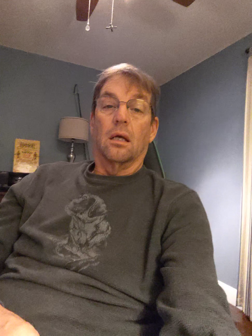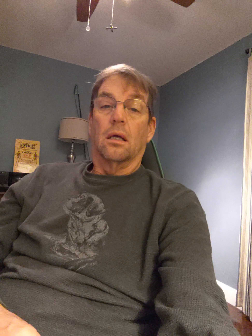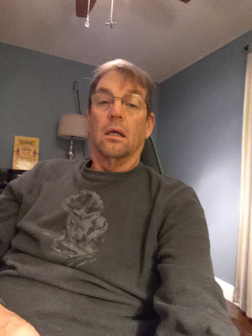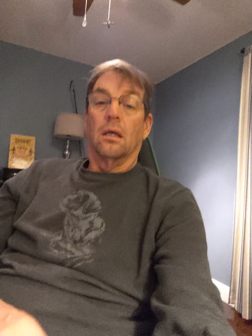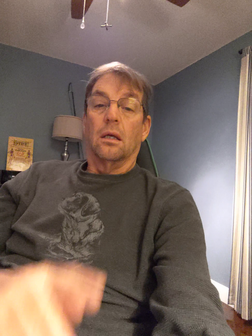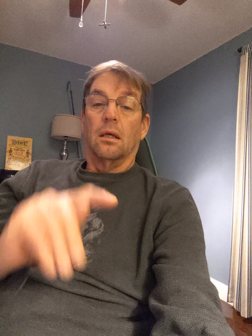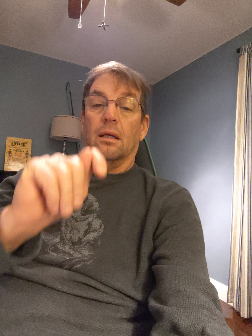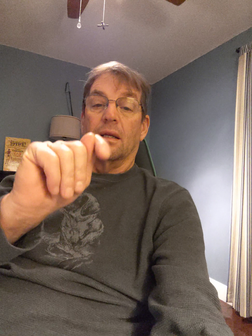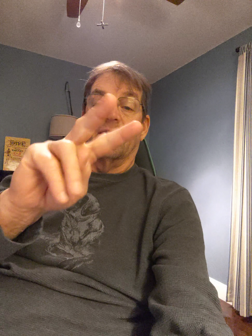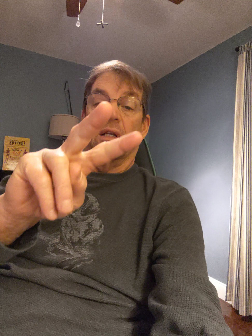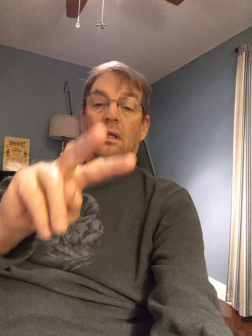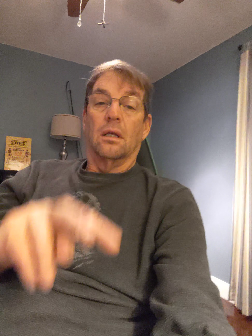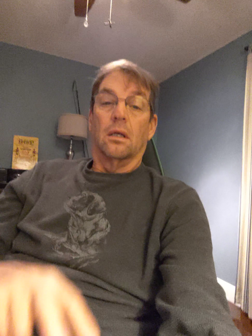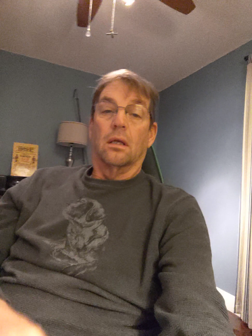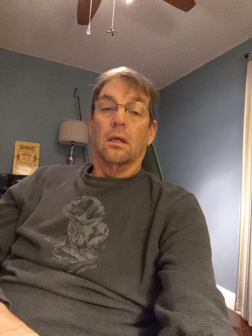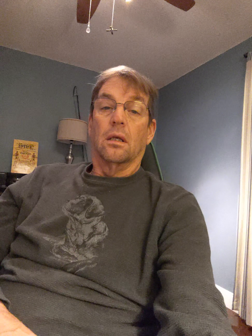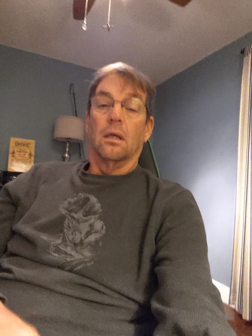TV